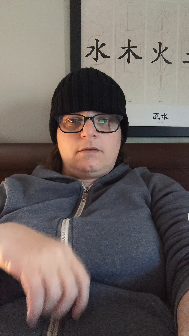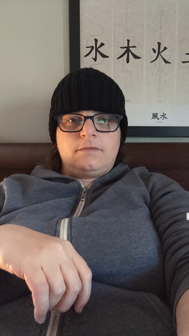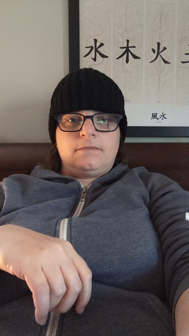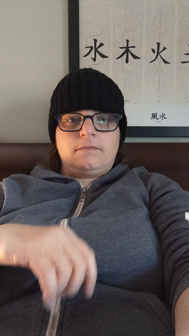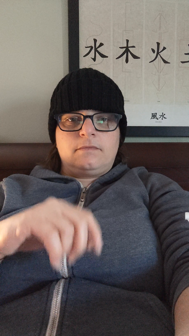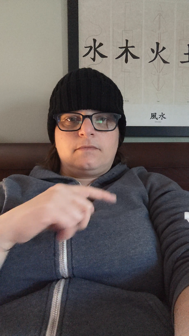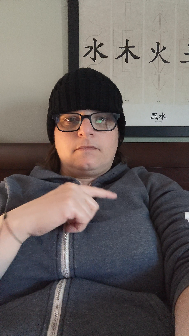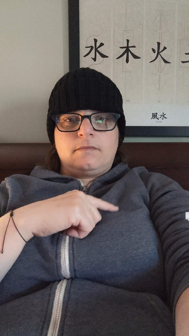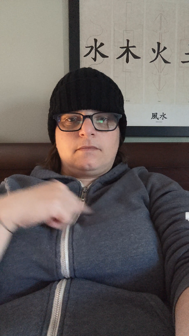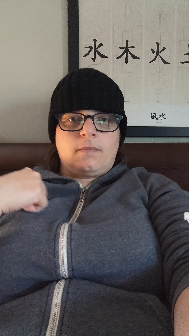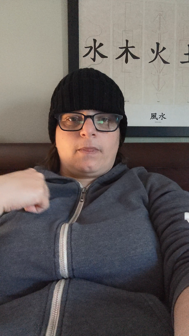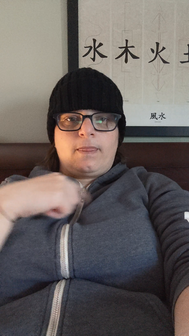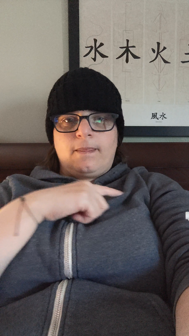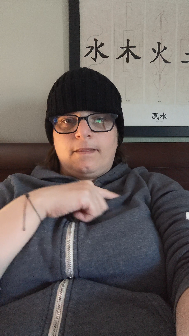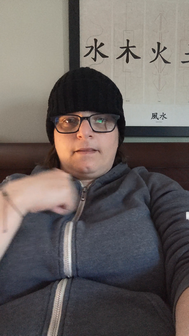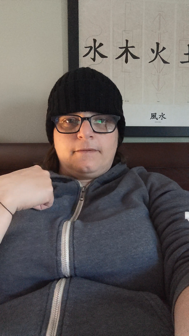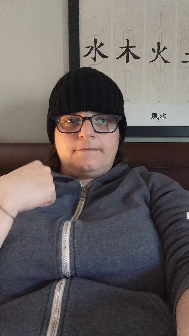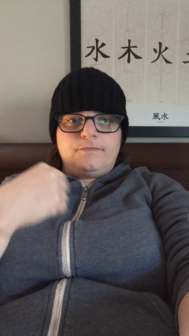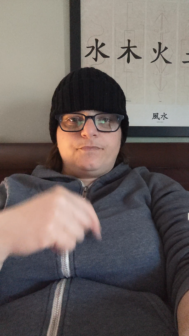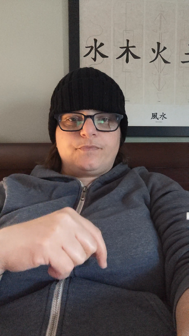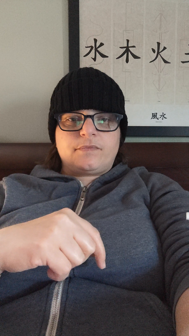bib